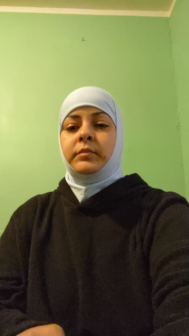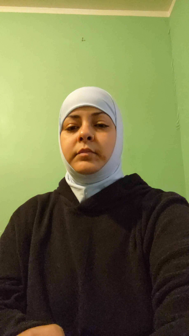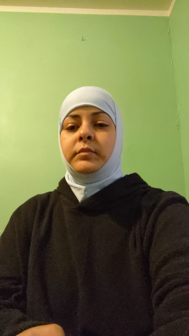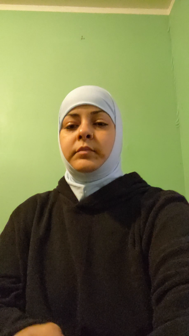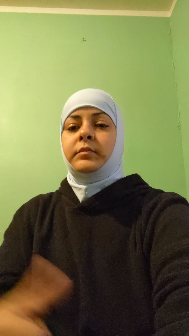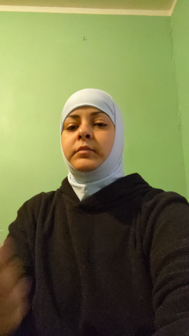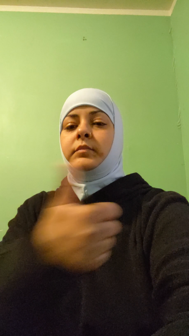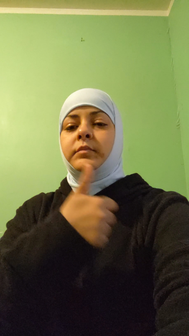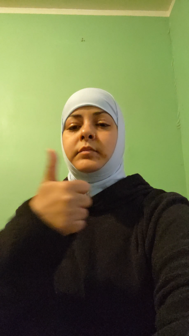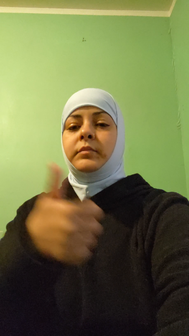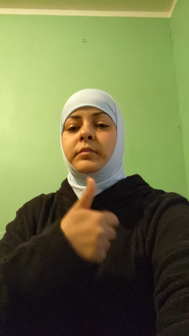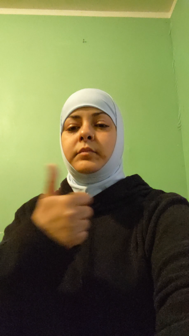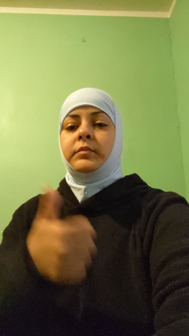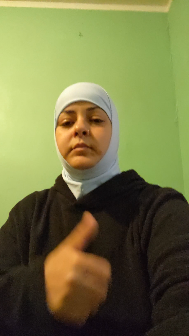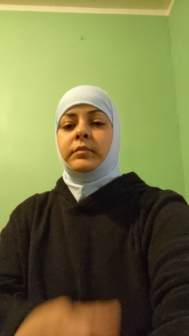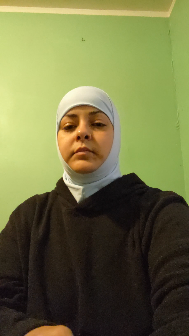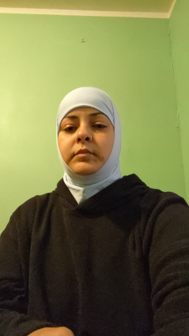basement